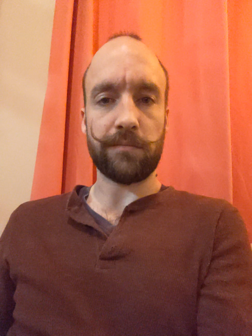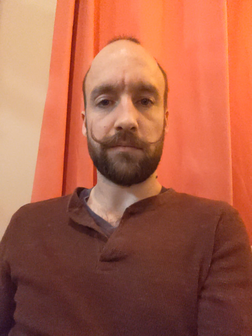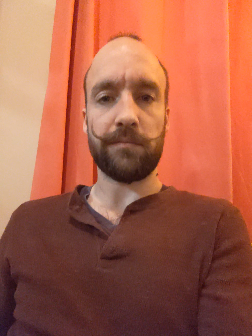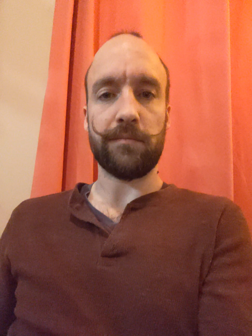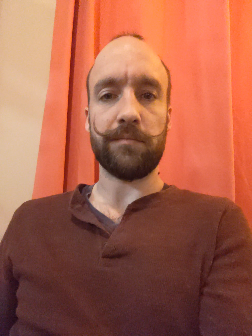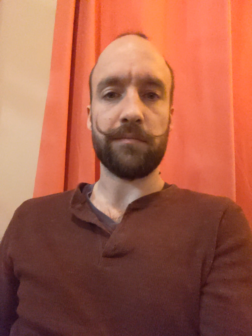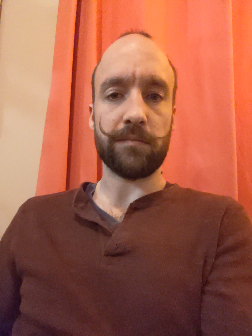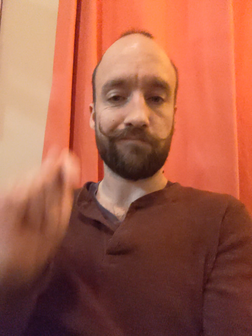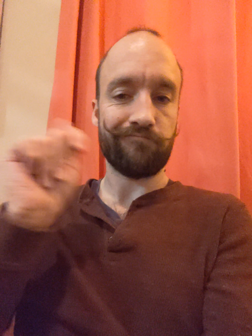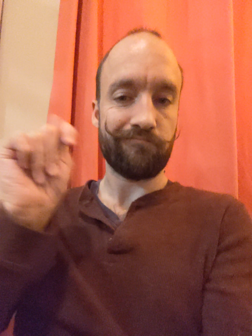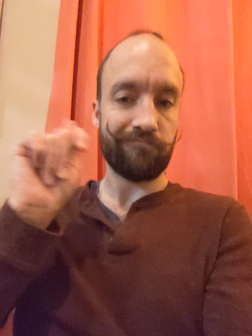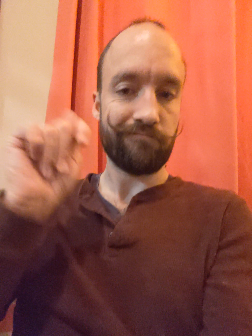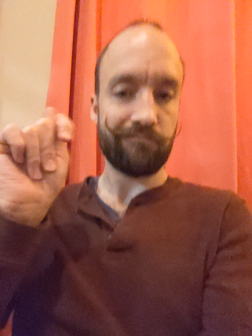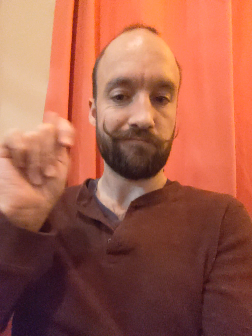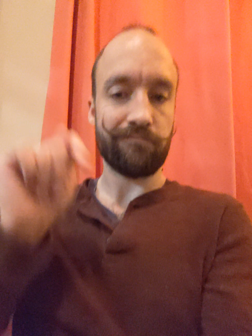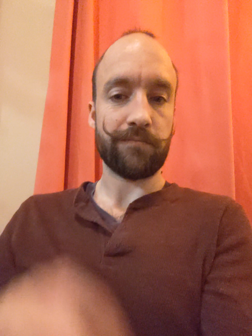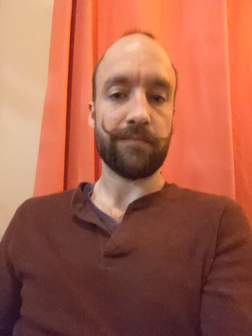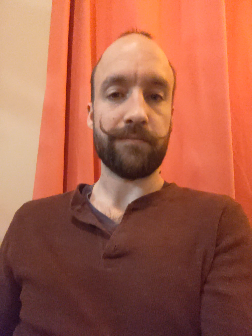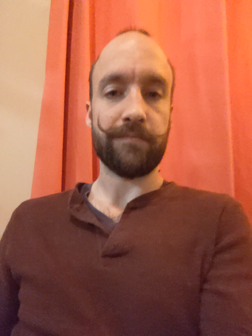potty